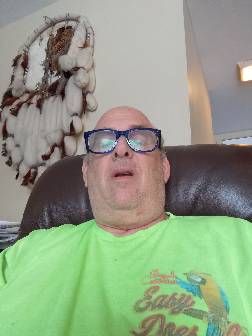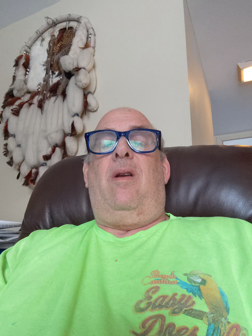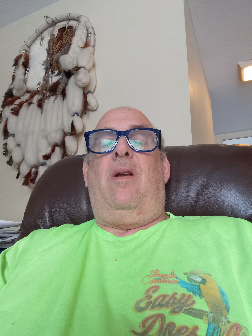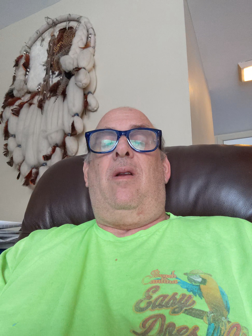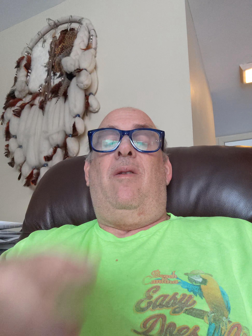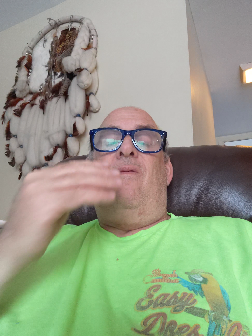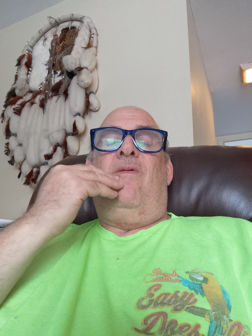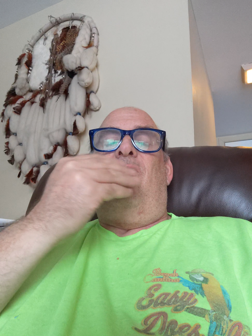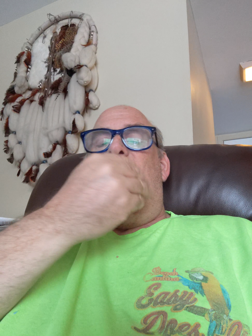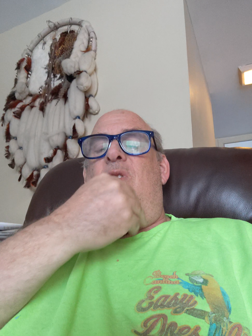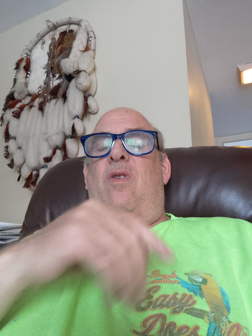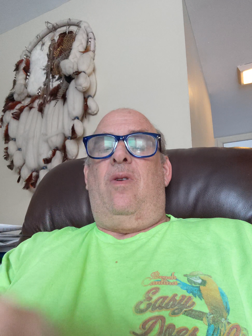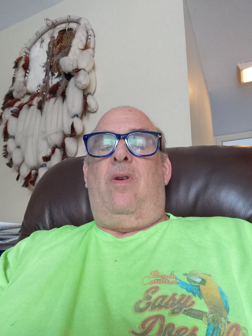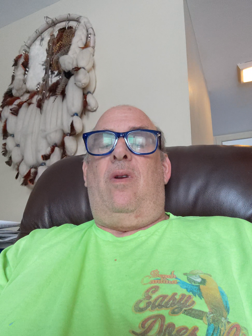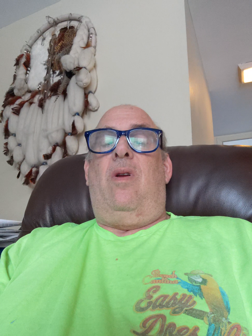flower